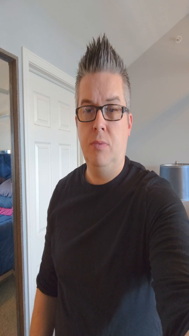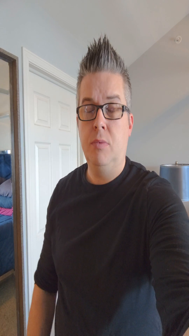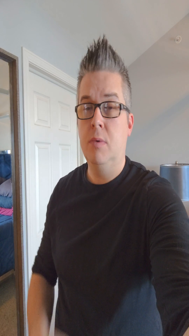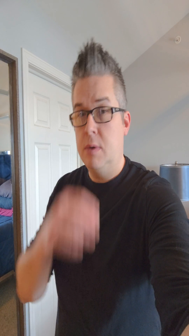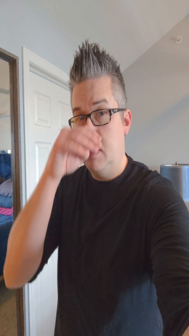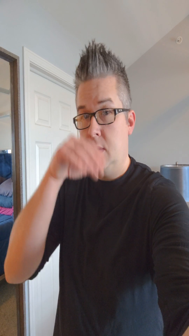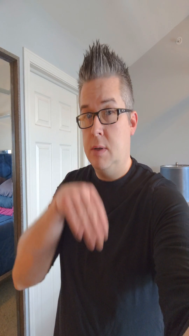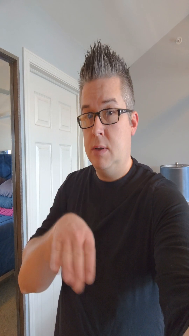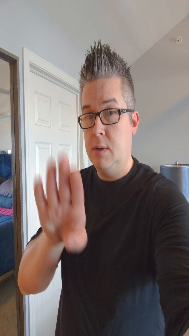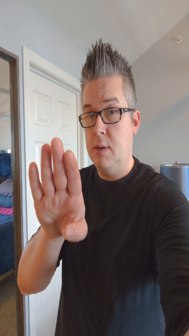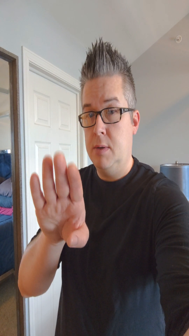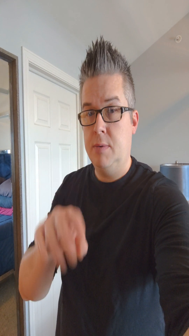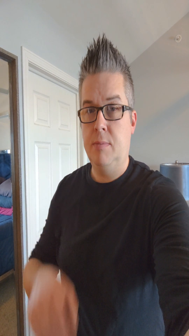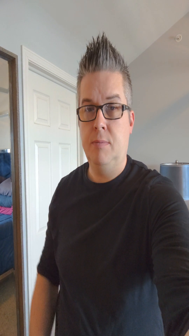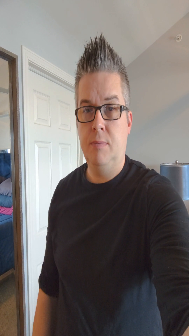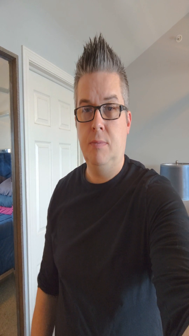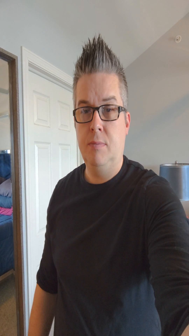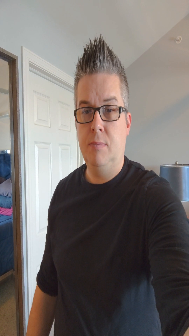elephant